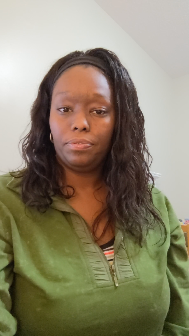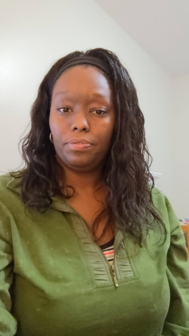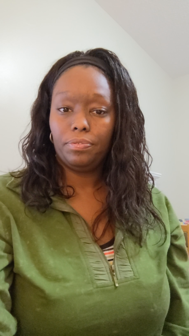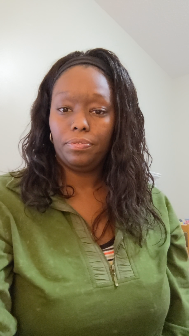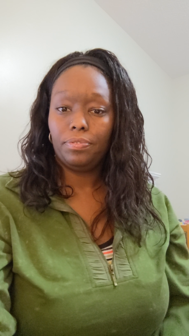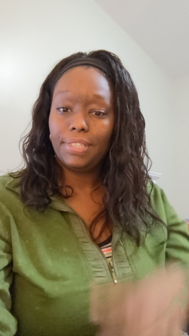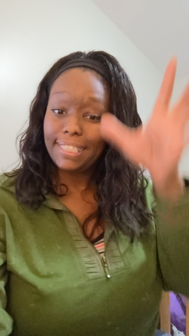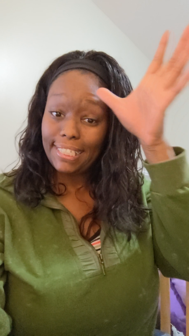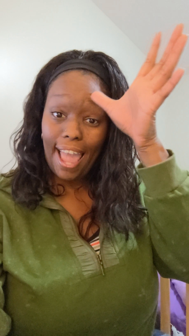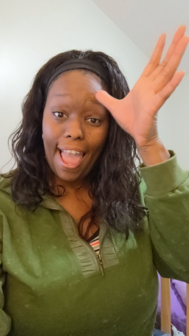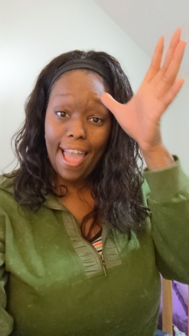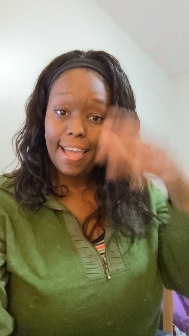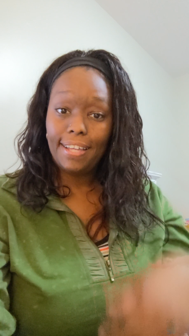daddy